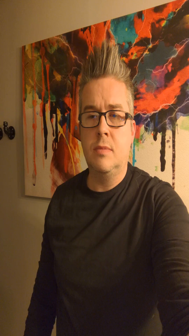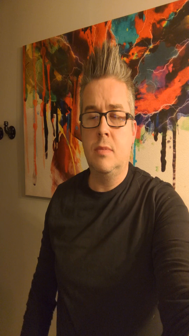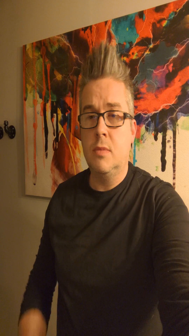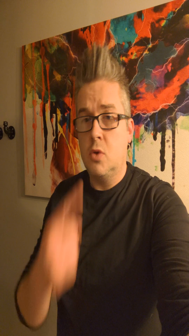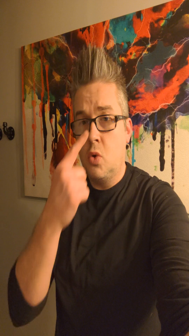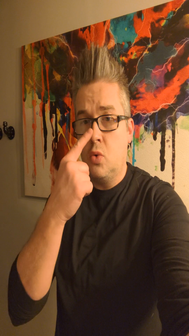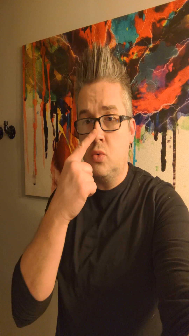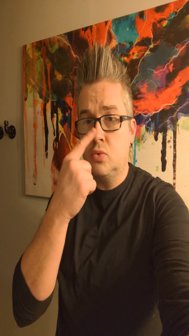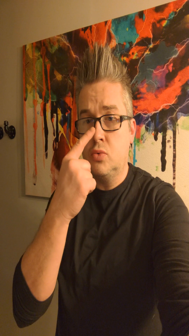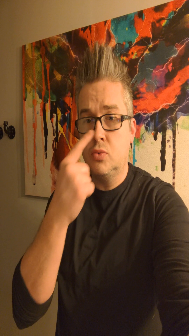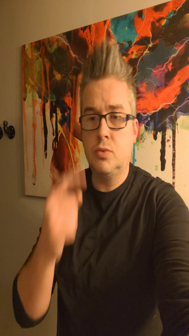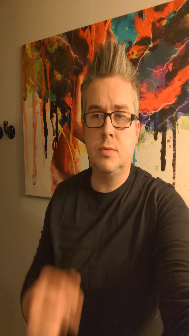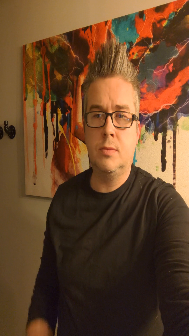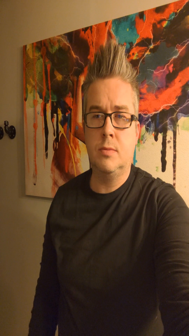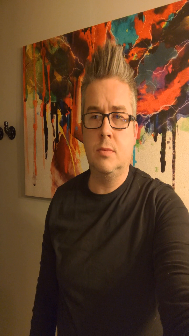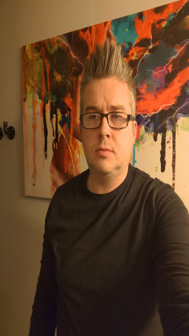nose